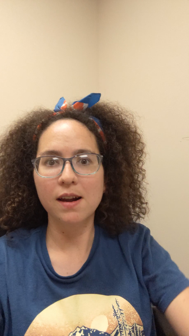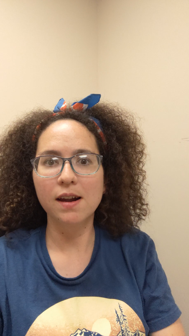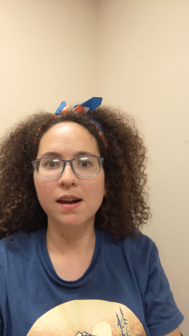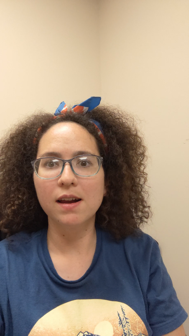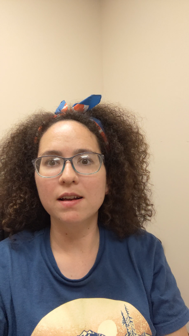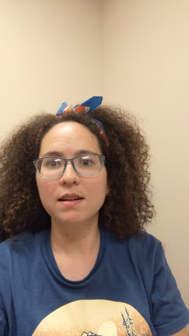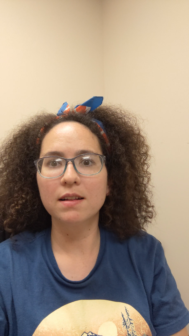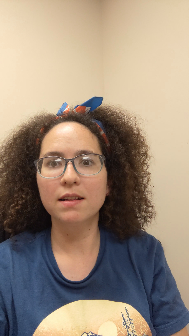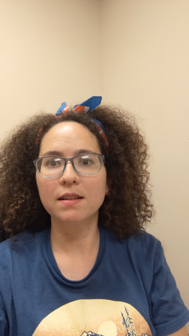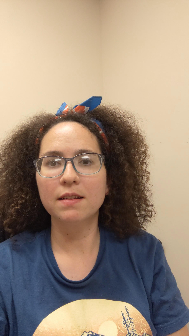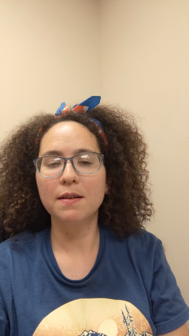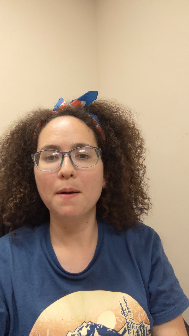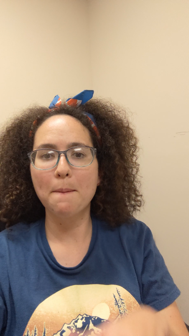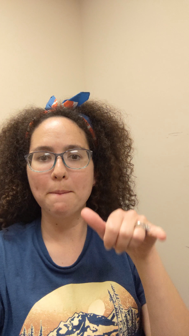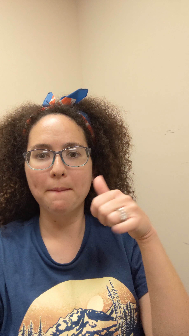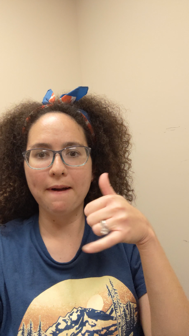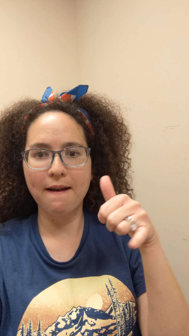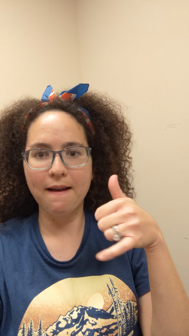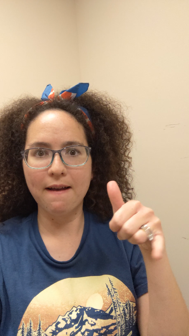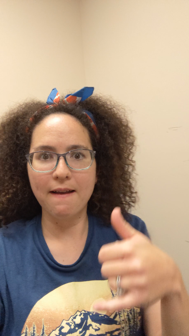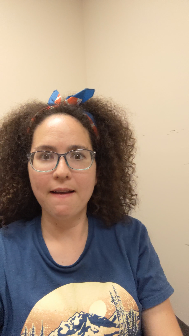party